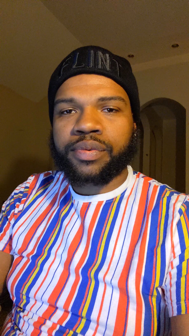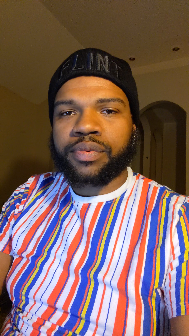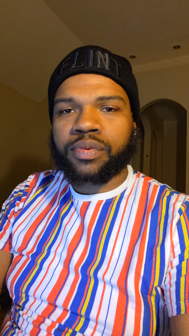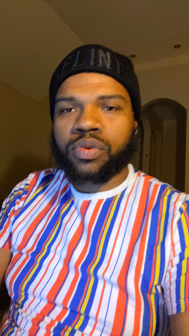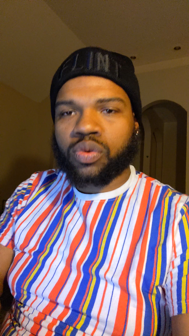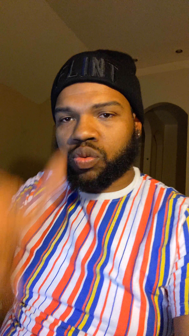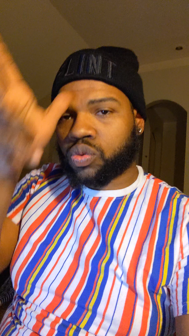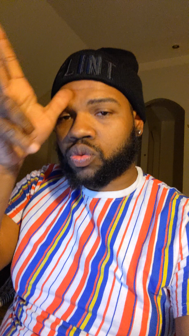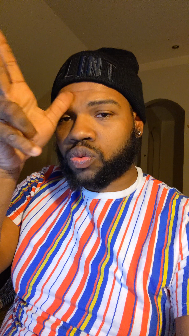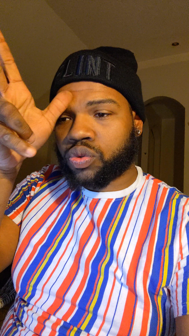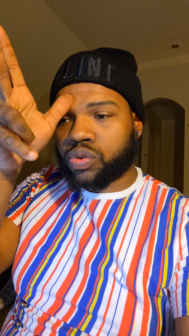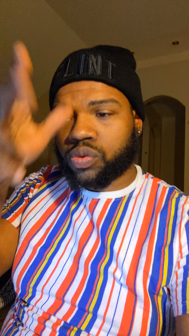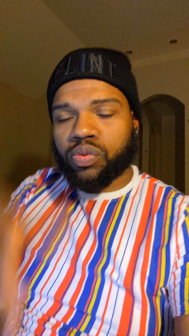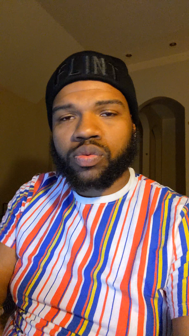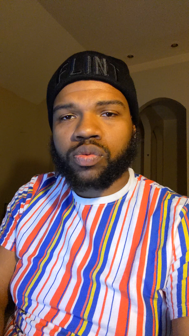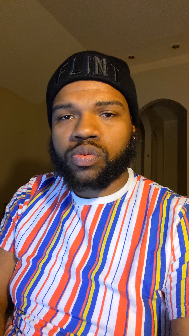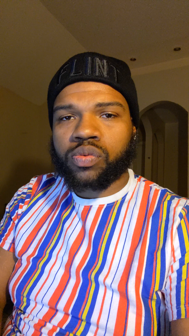rooster